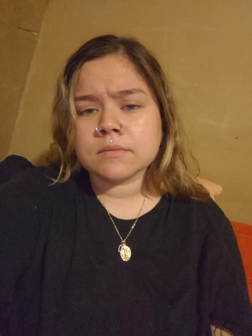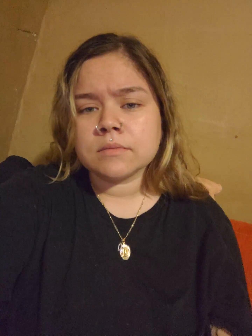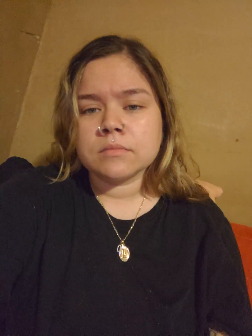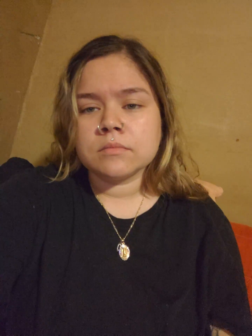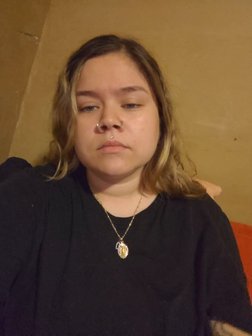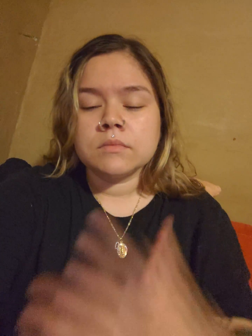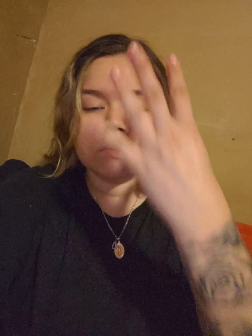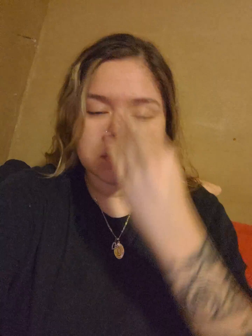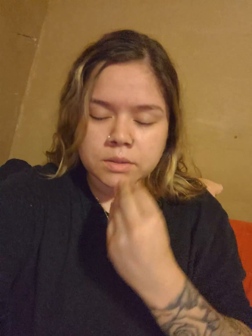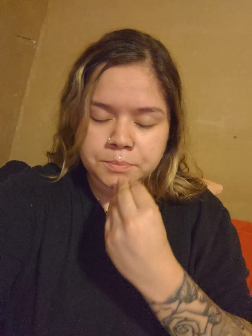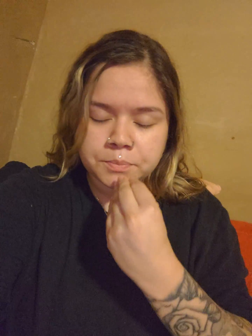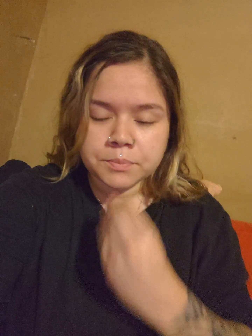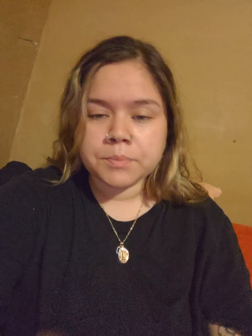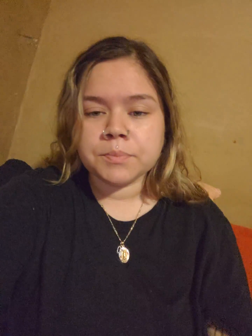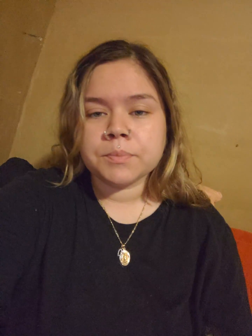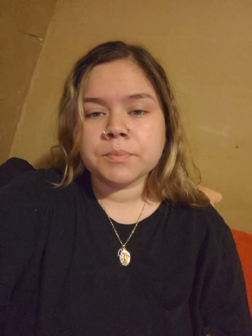asleep